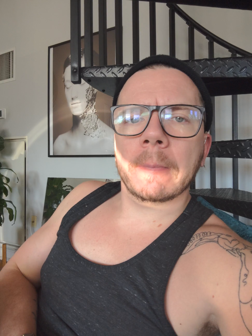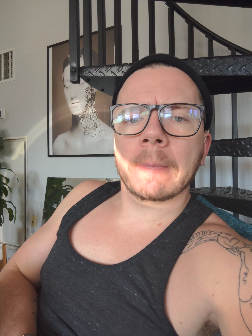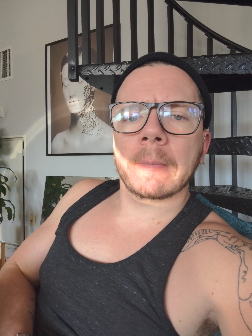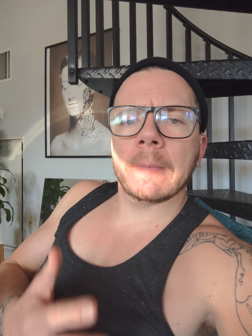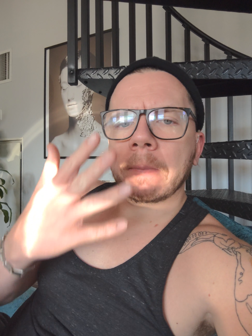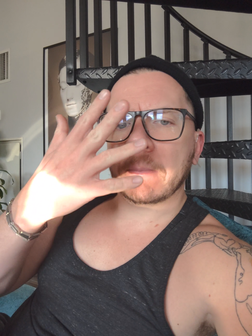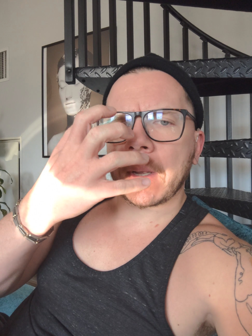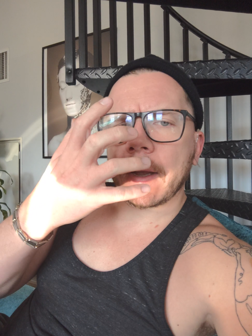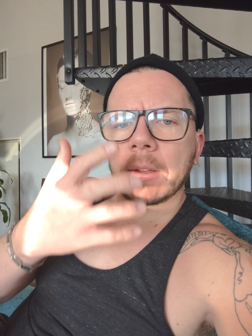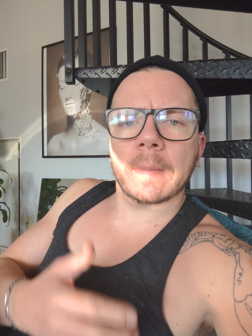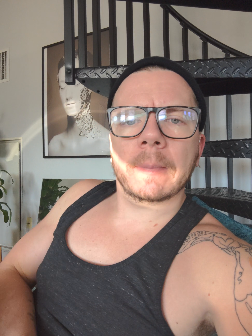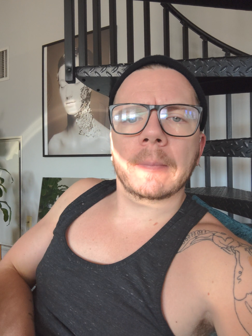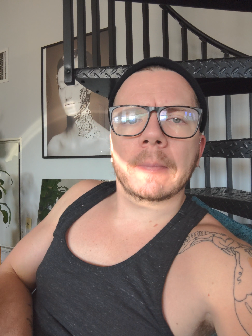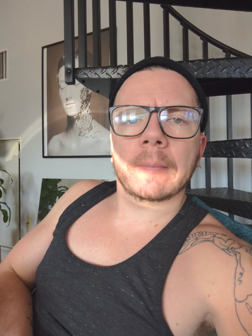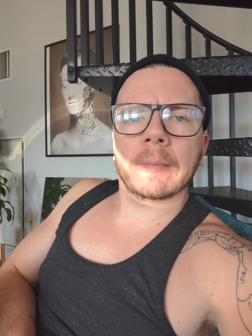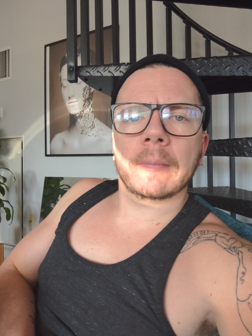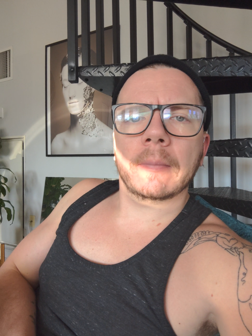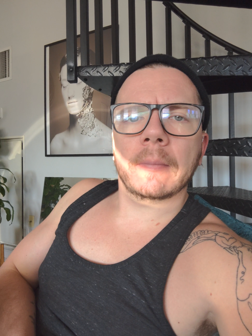mad